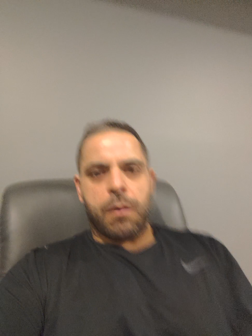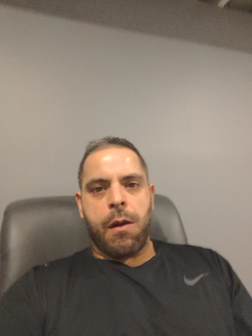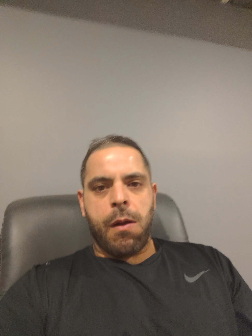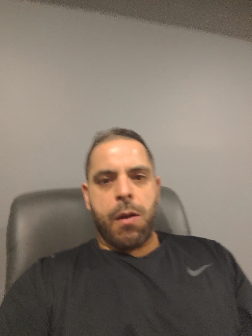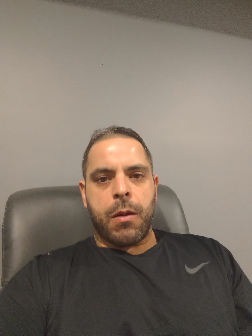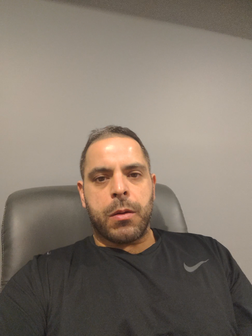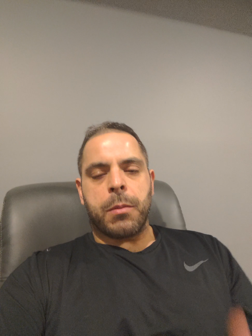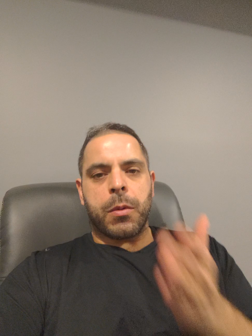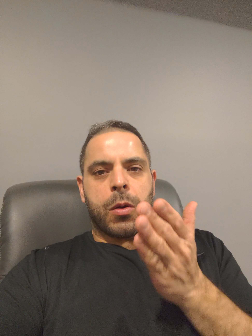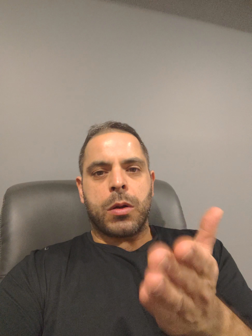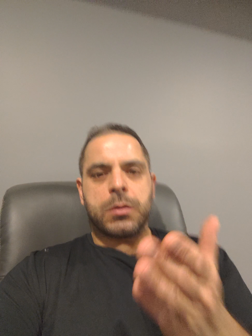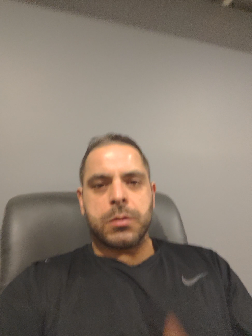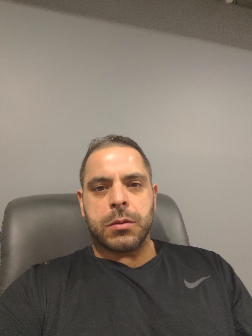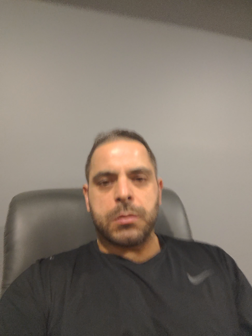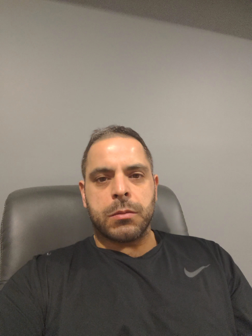boat